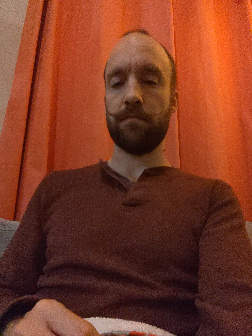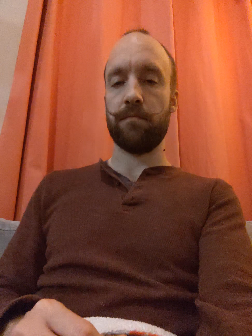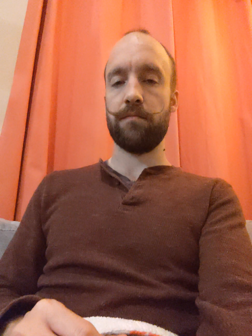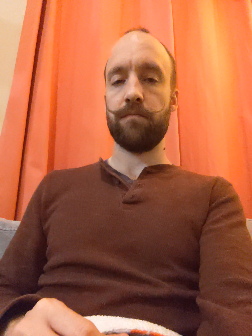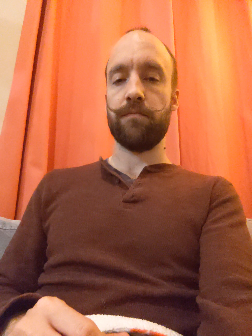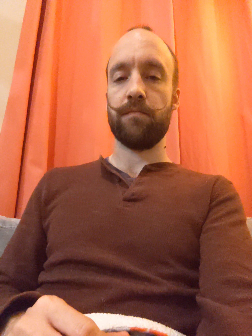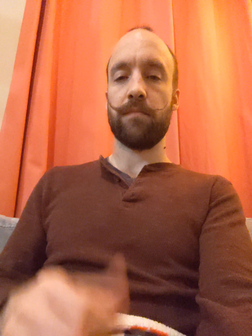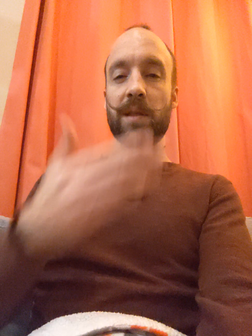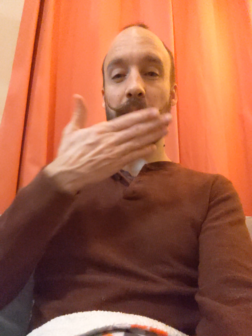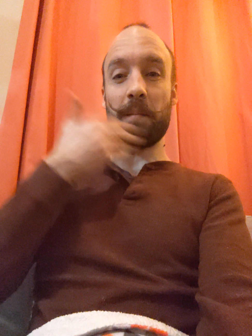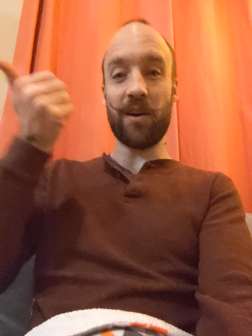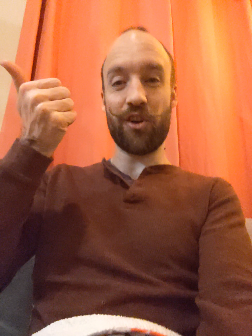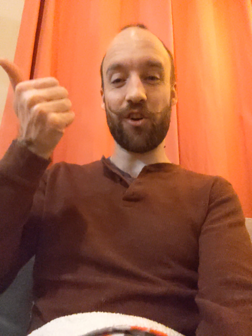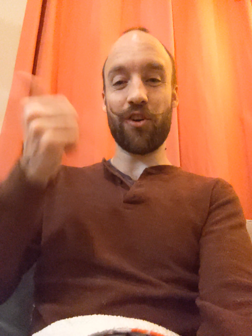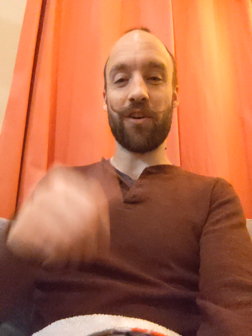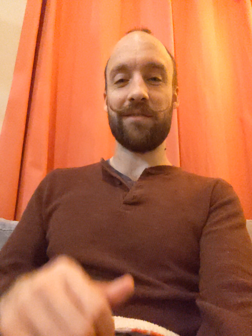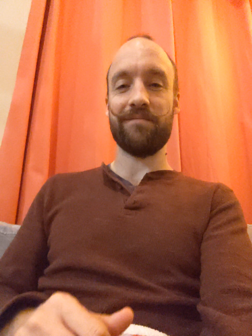better